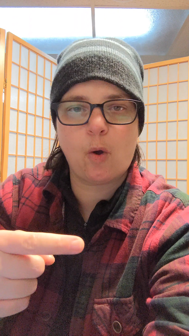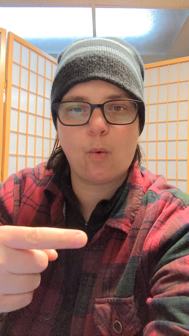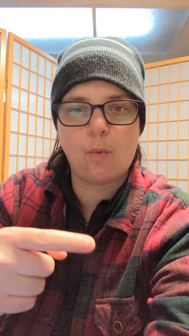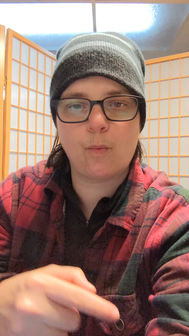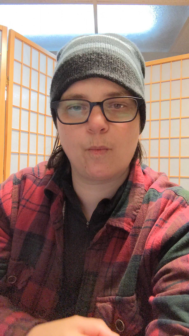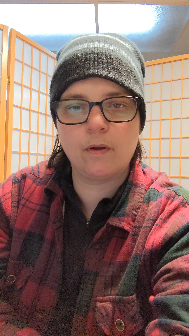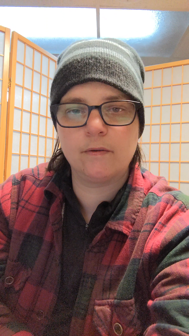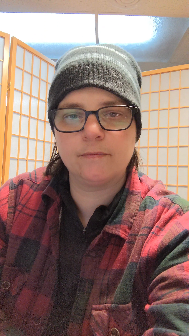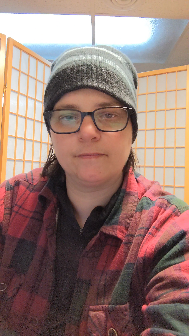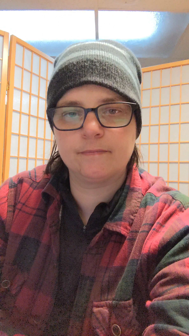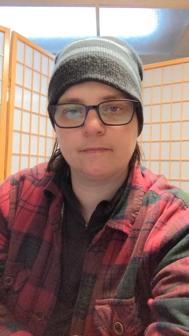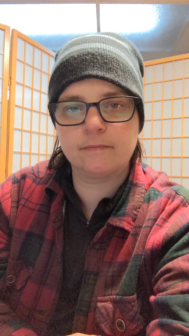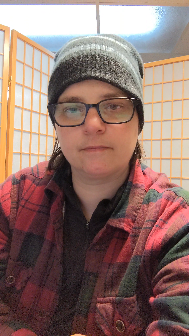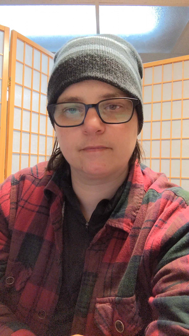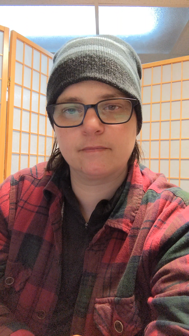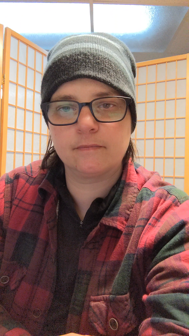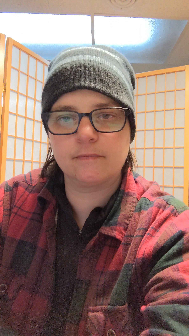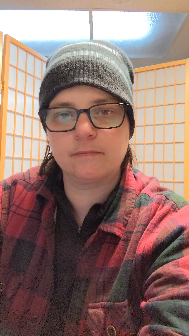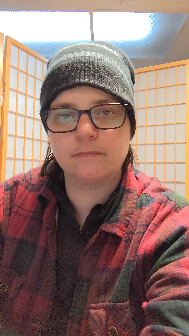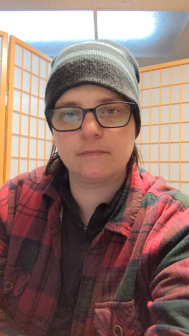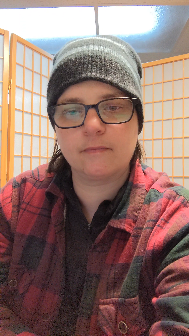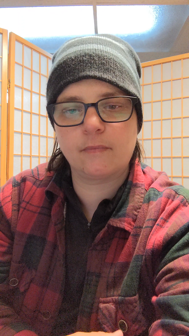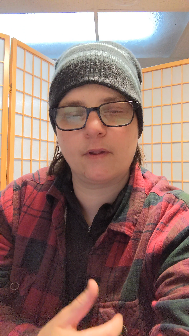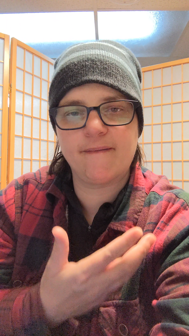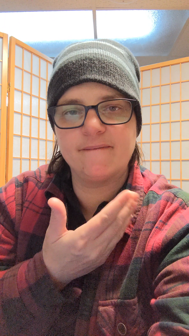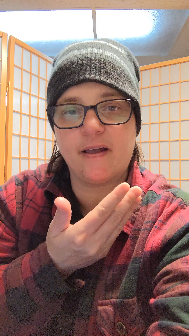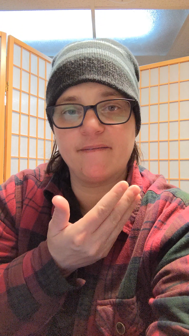butterfly